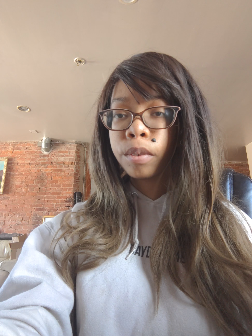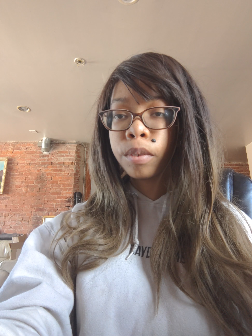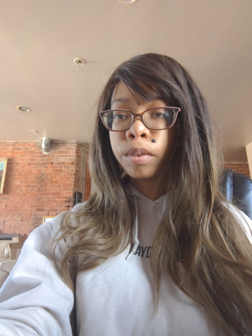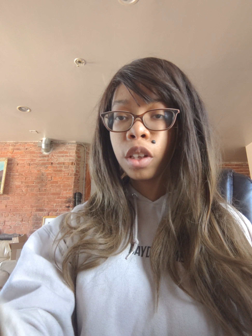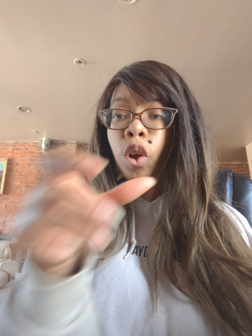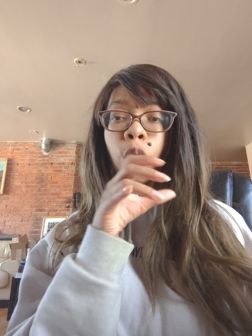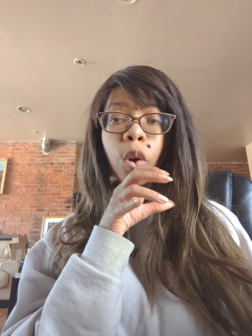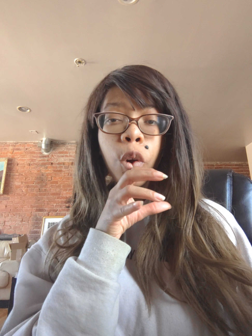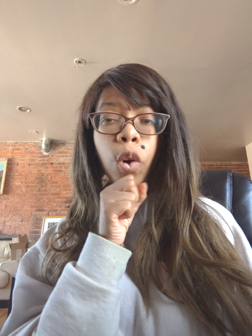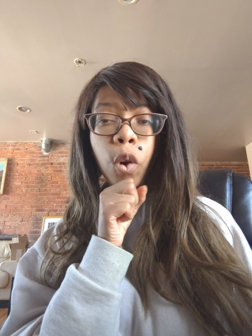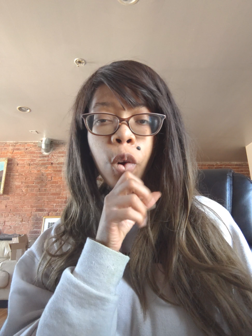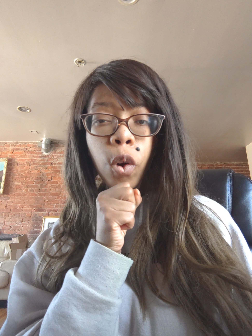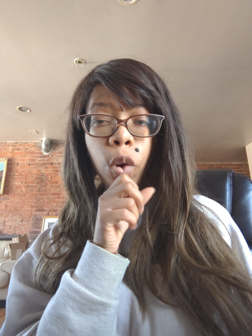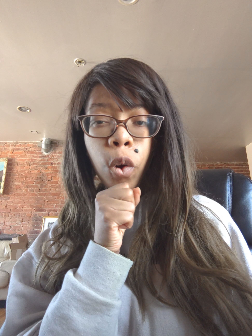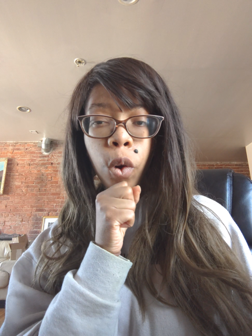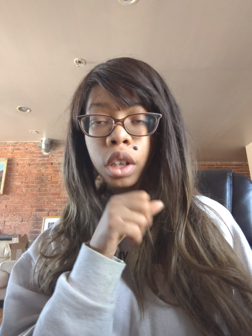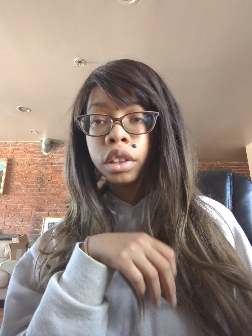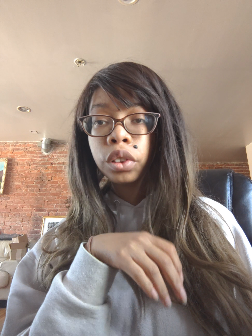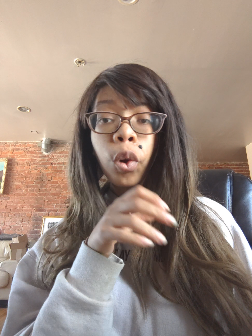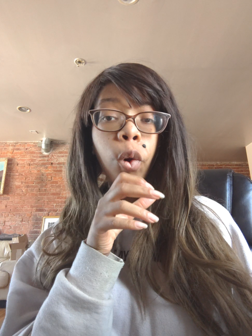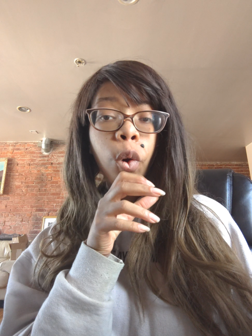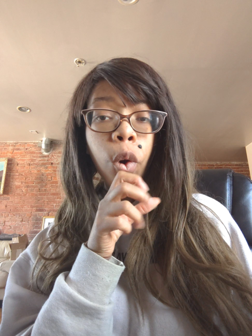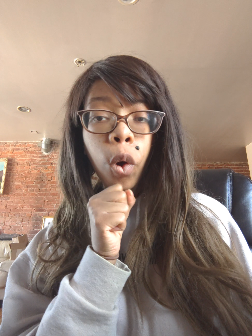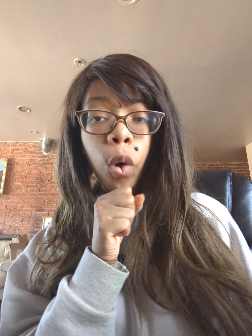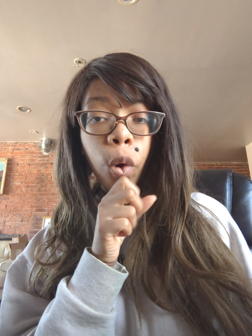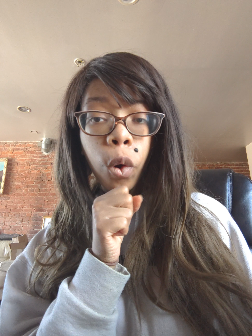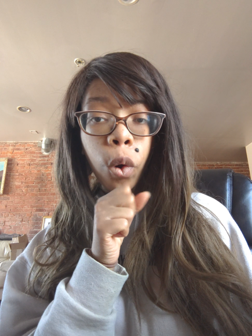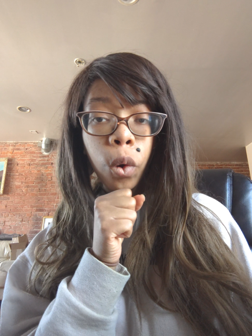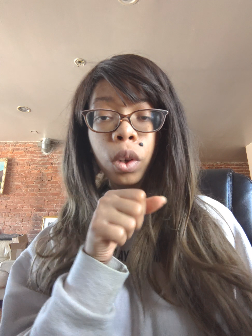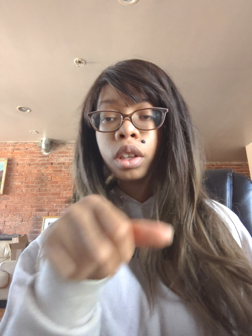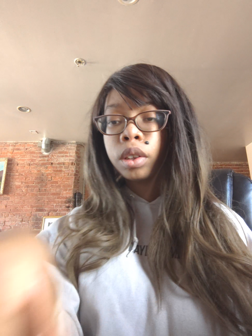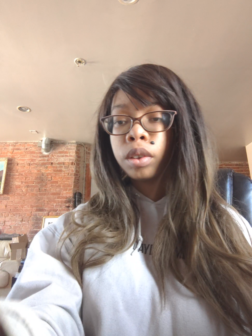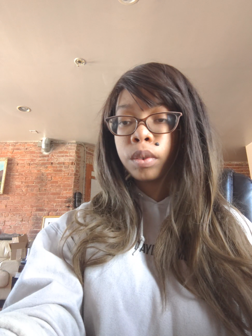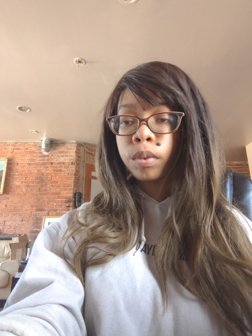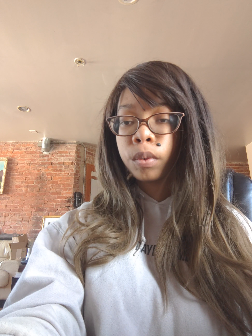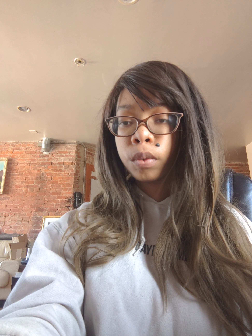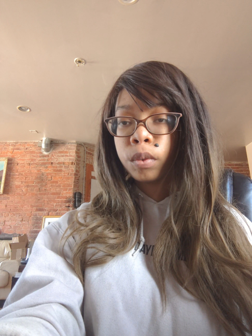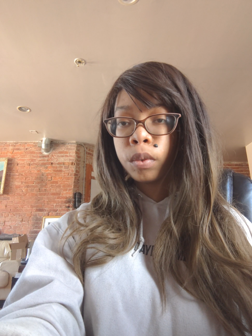orange